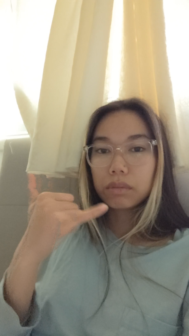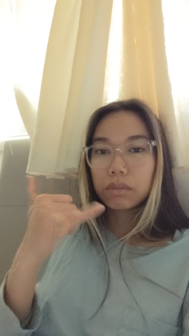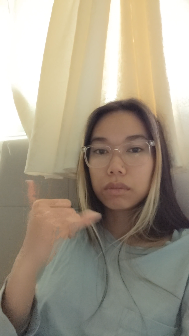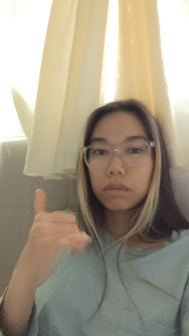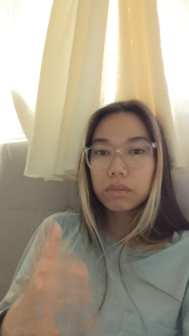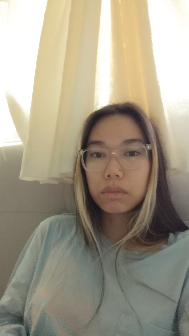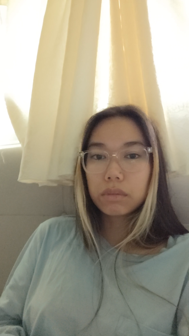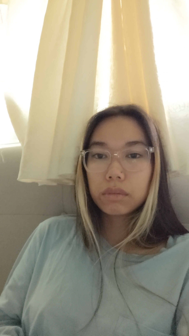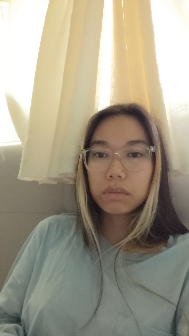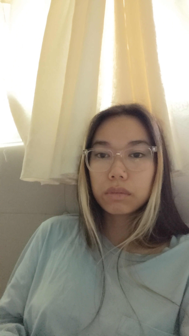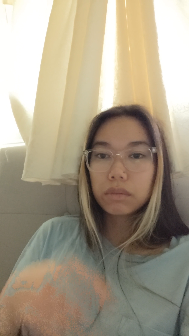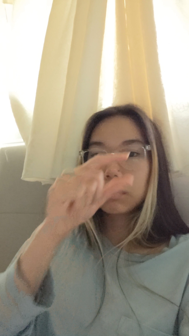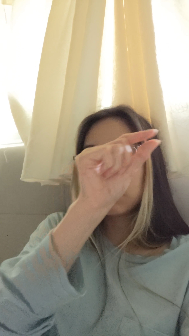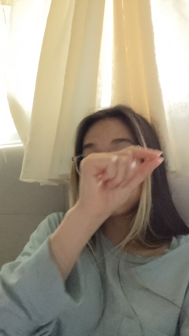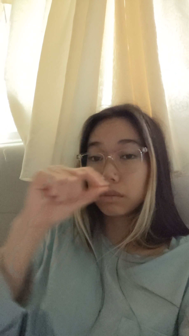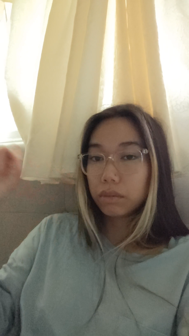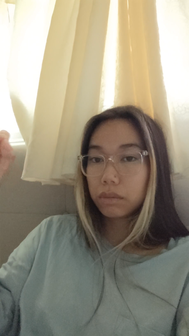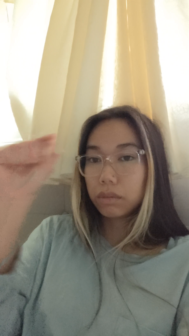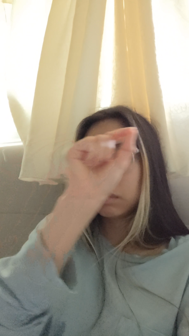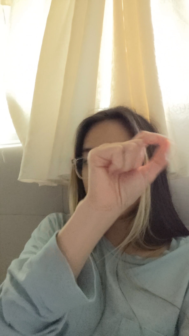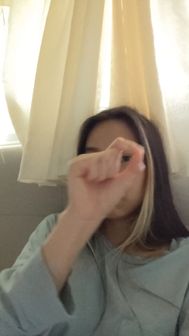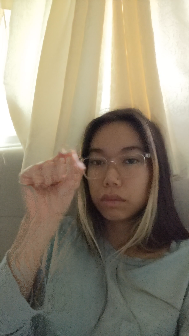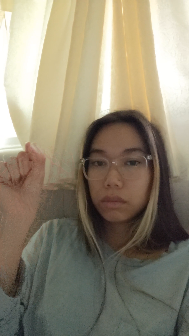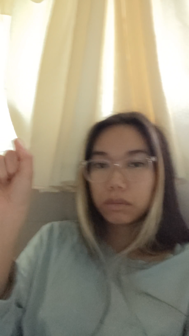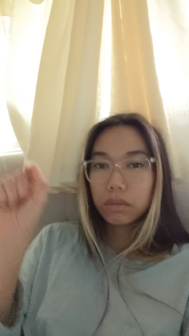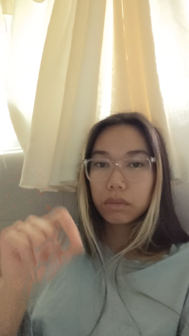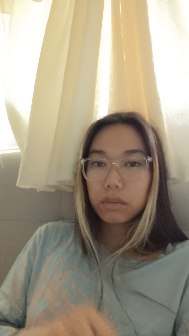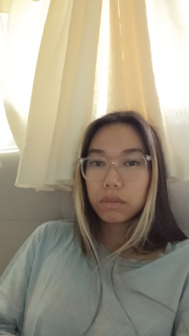peas